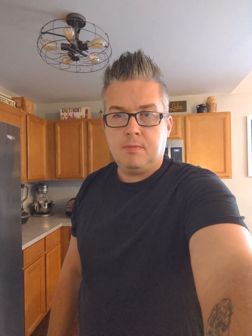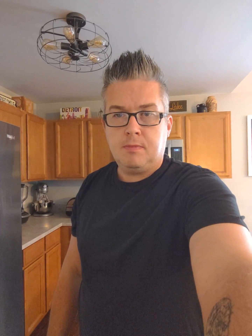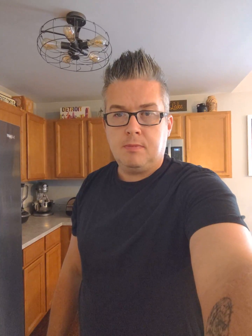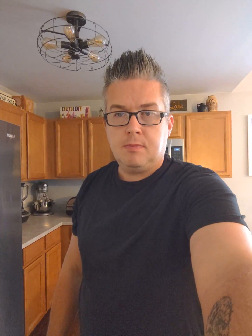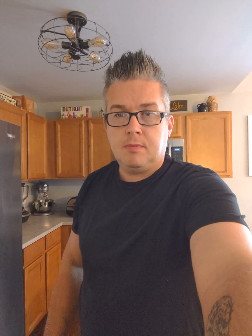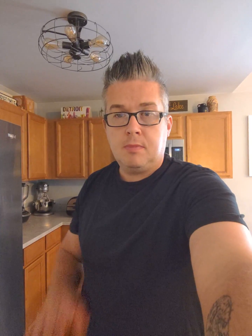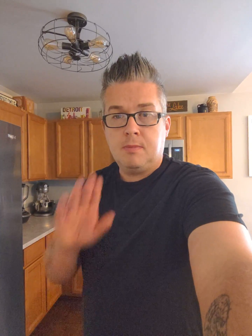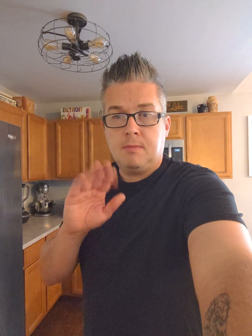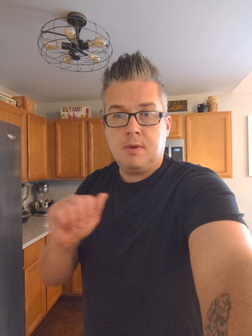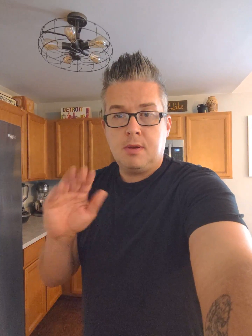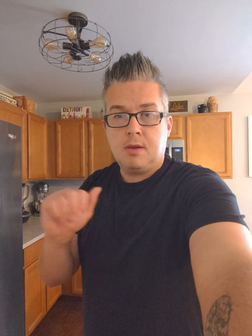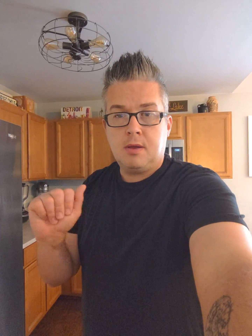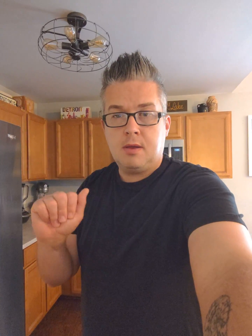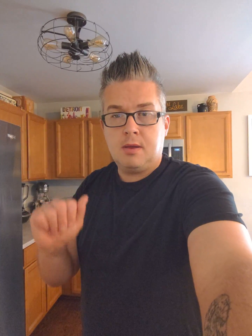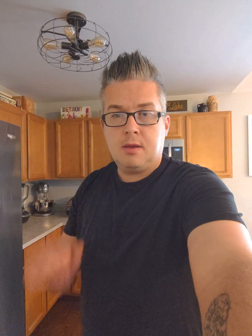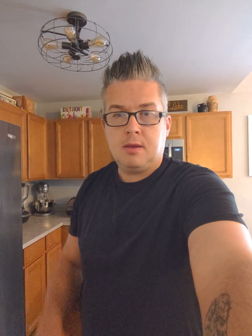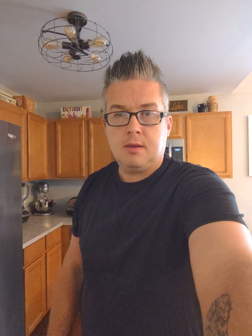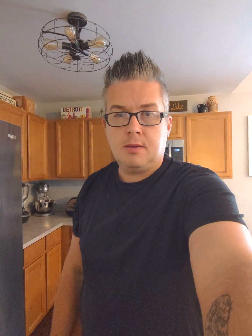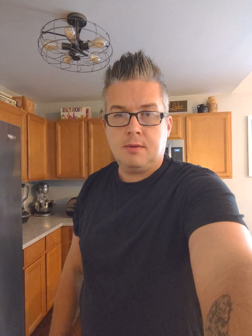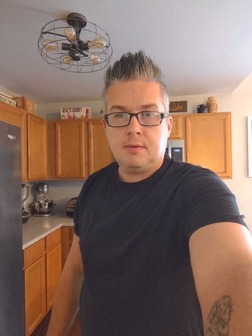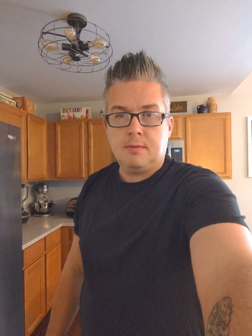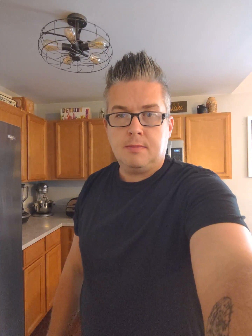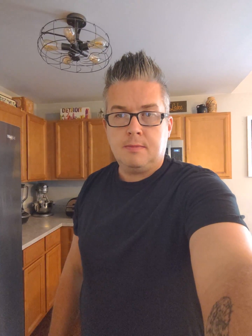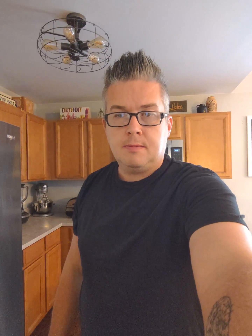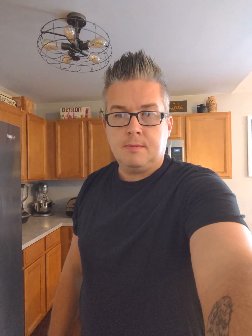baa baa